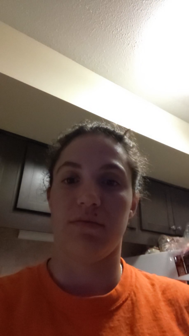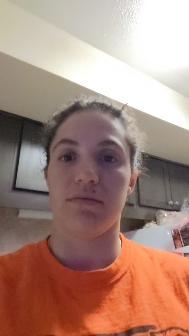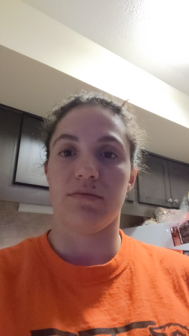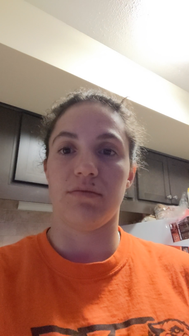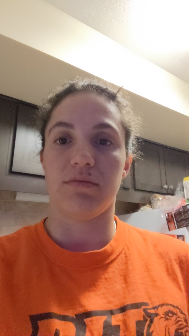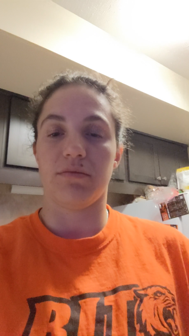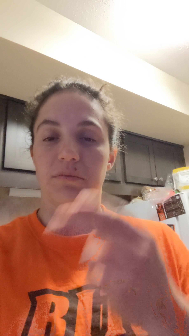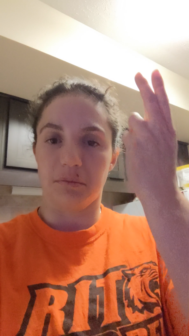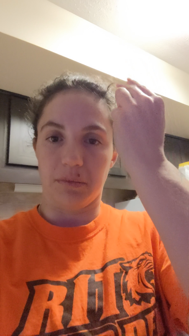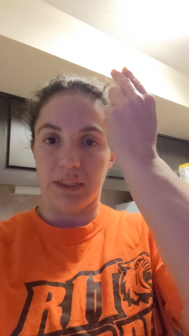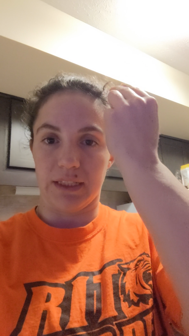bunny